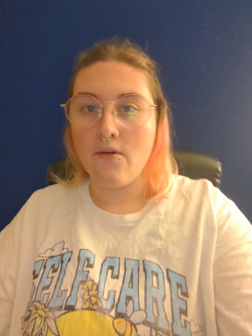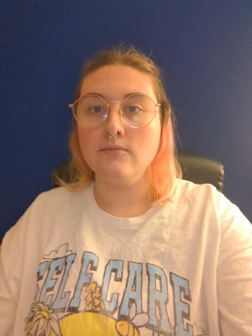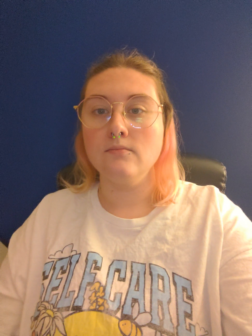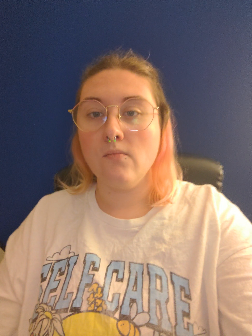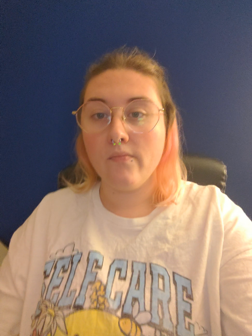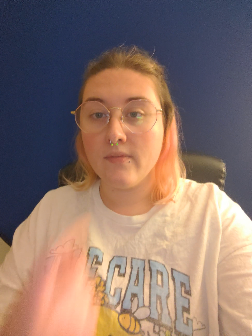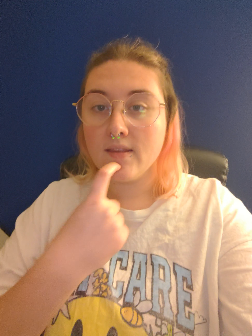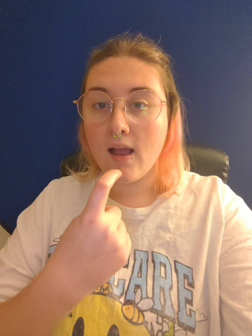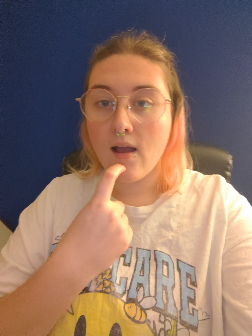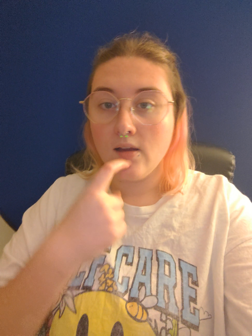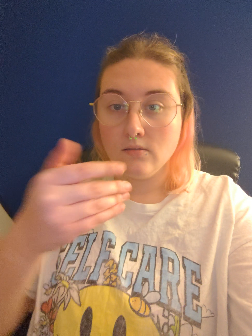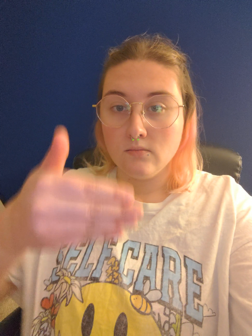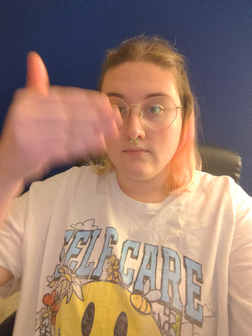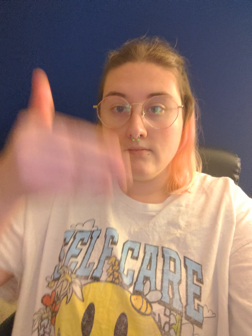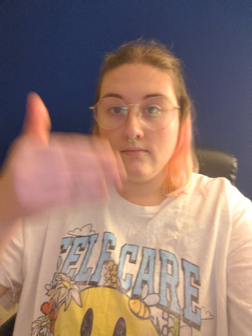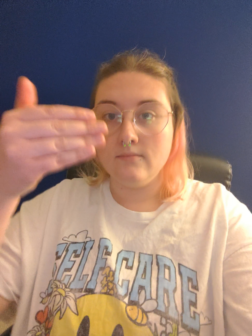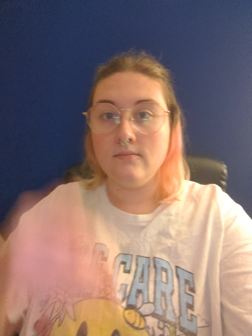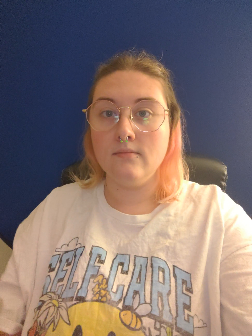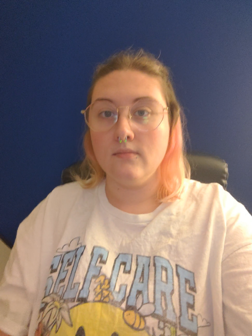window